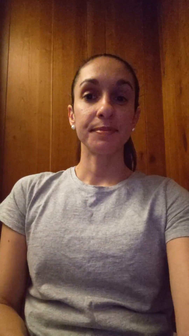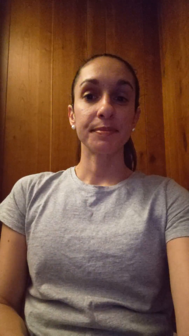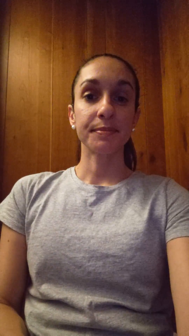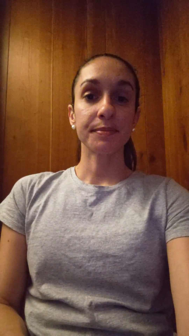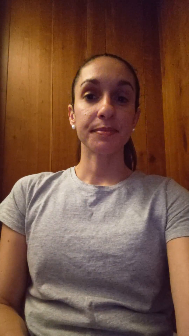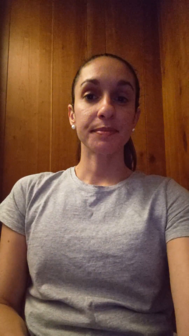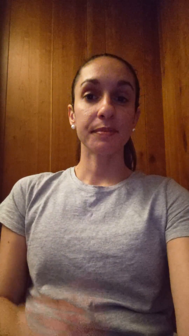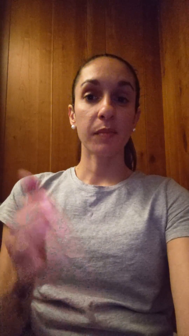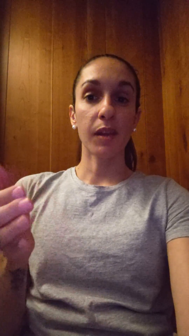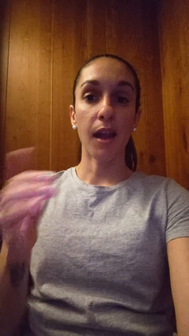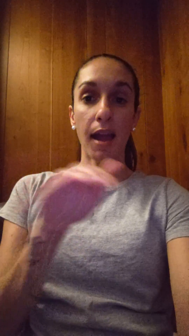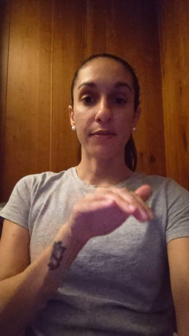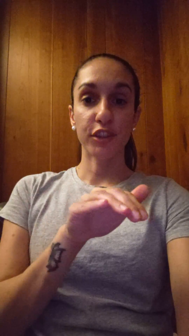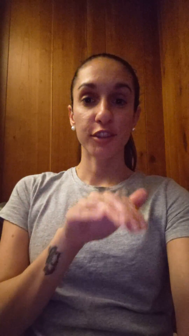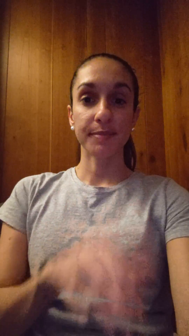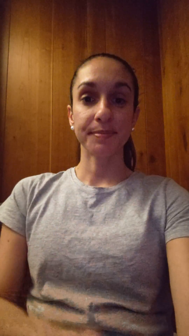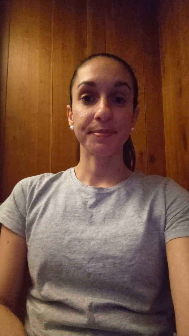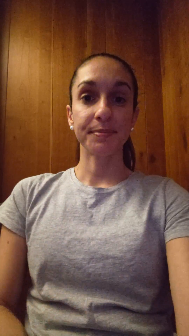cover